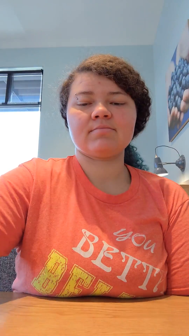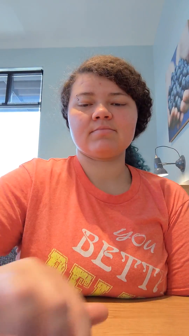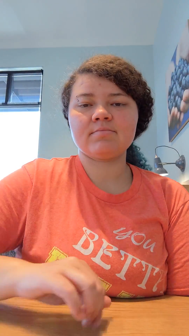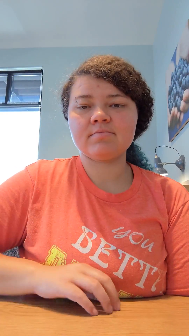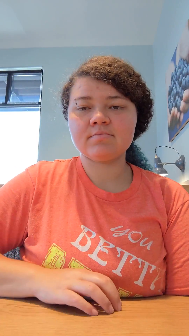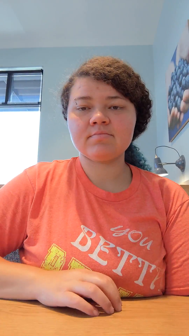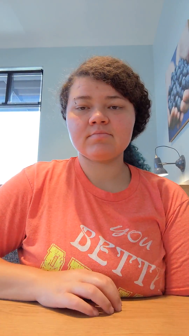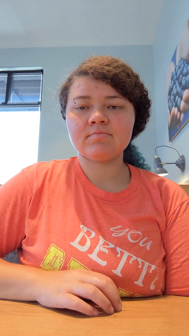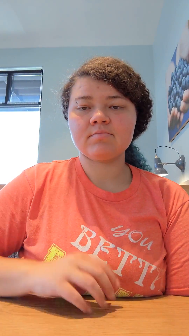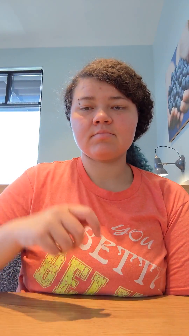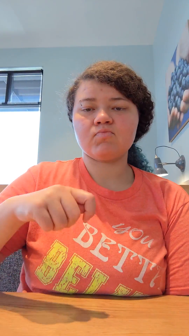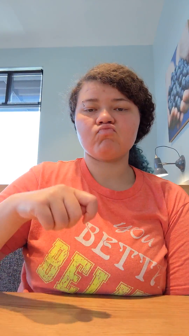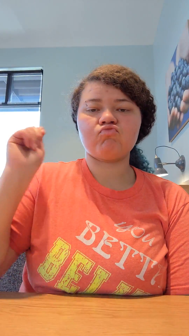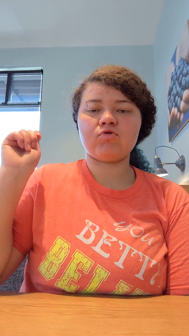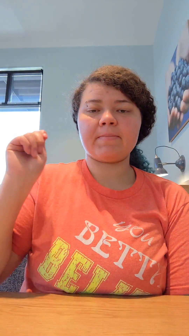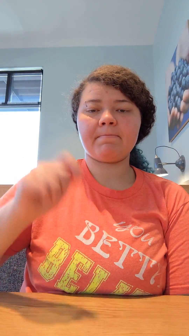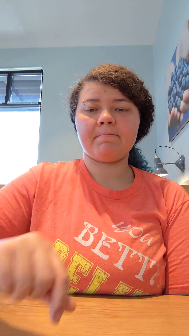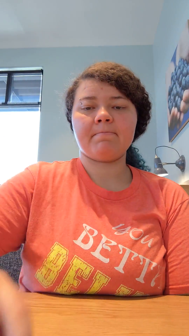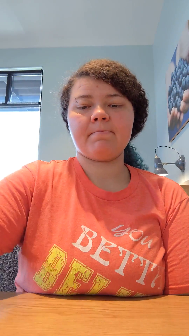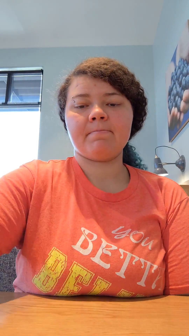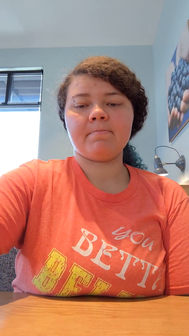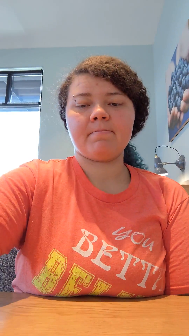rip